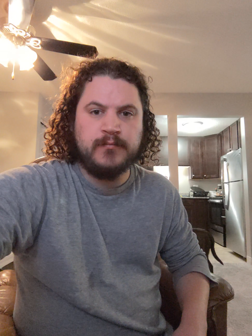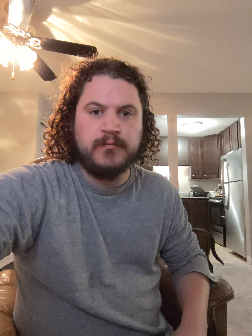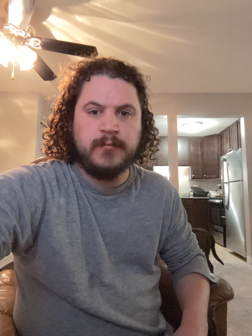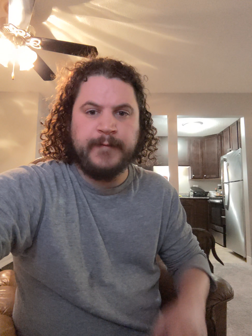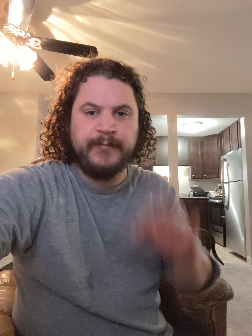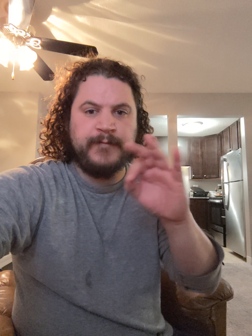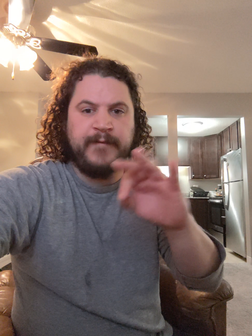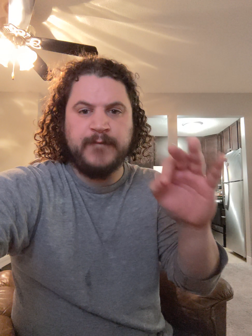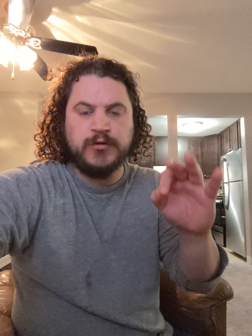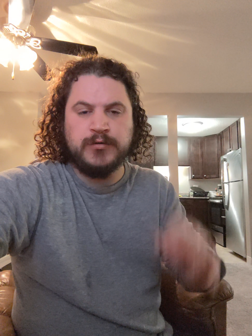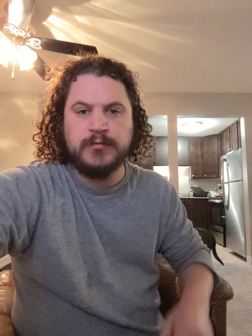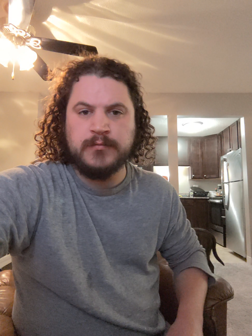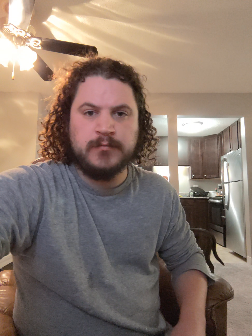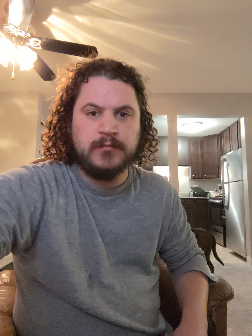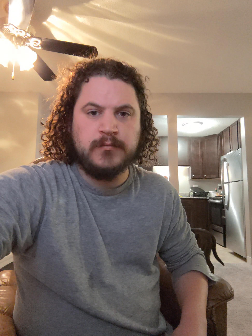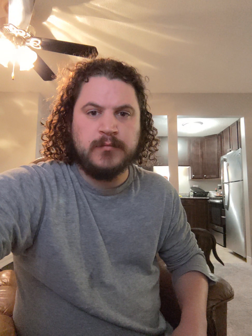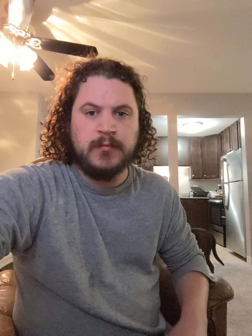french fries